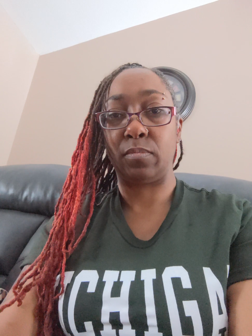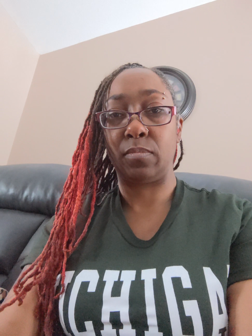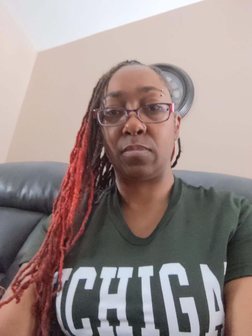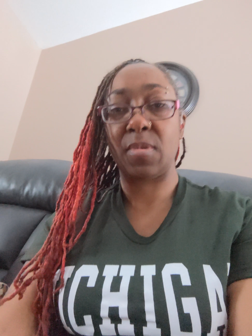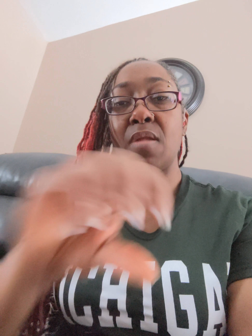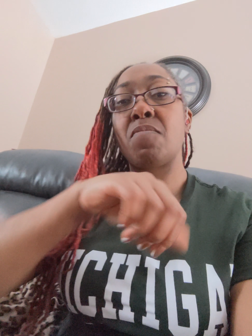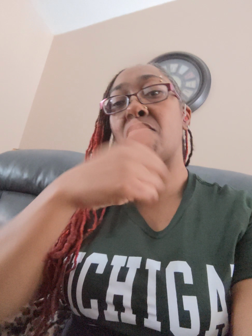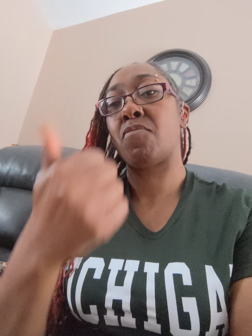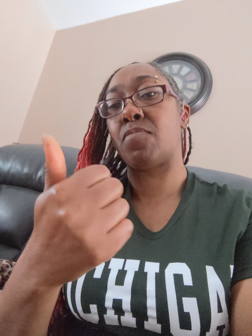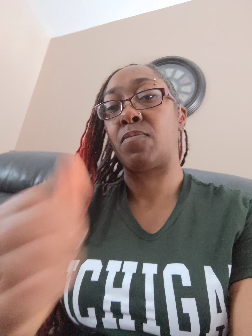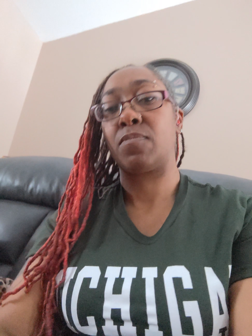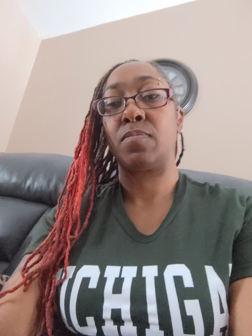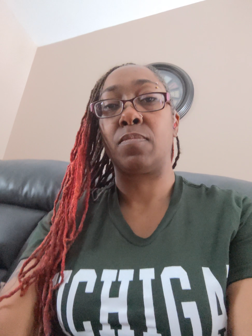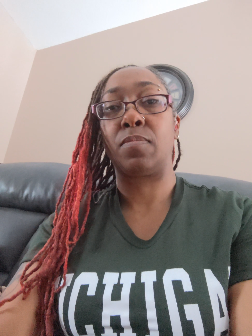another